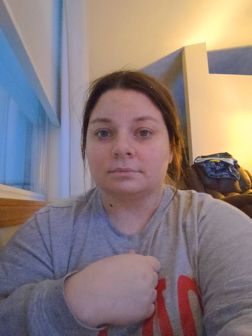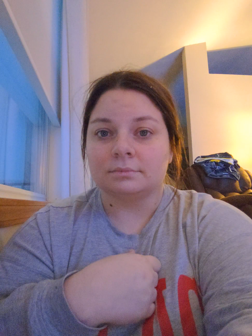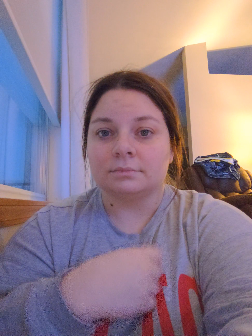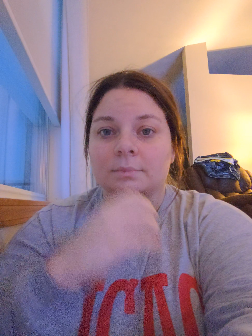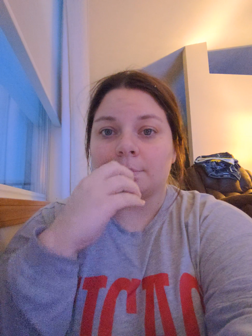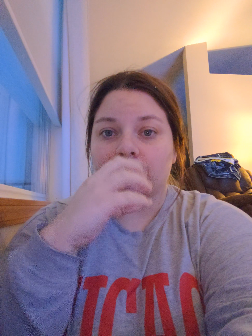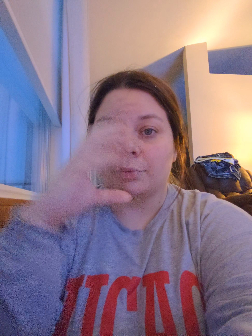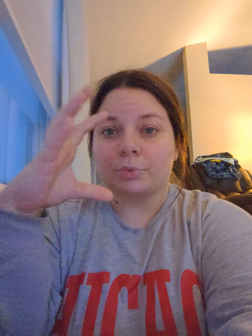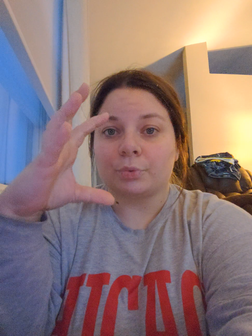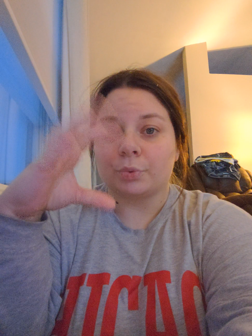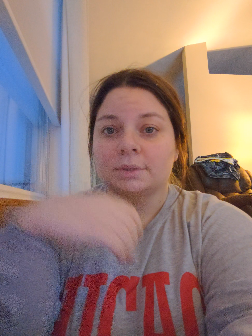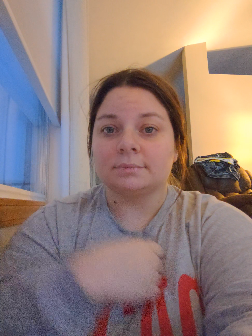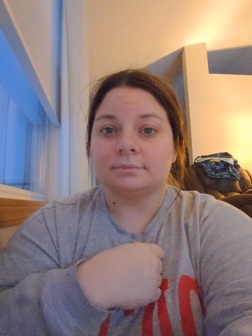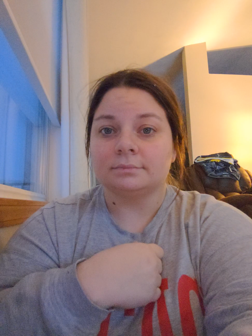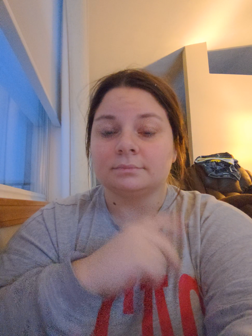balloon